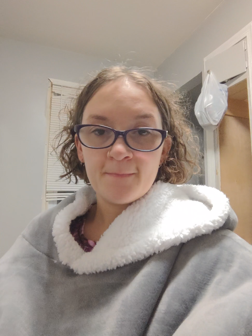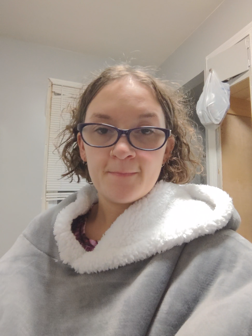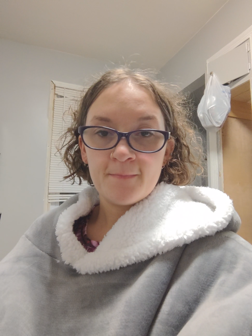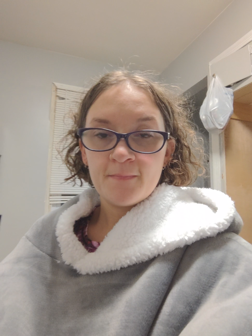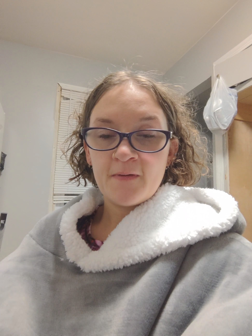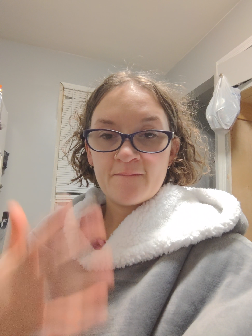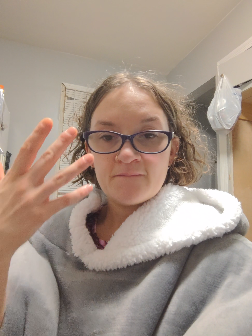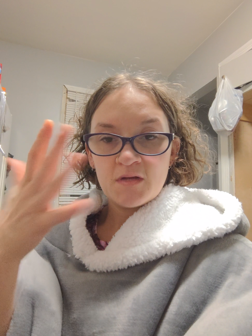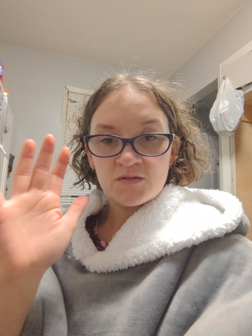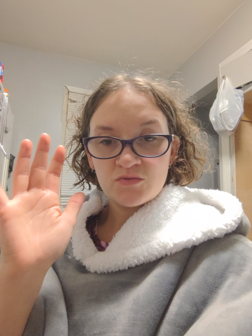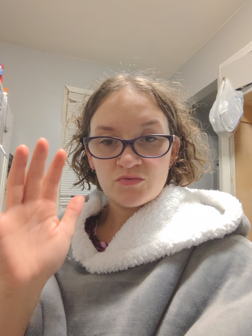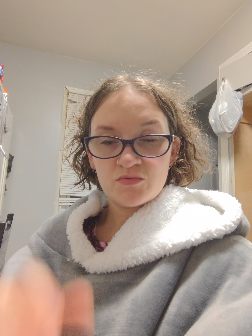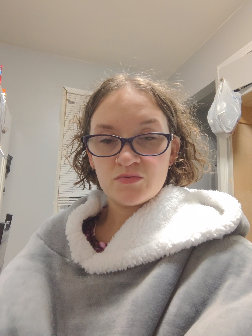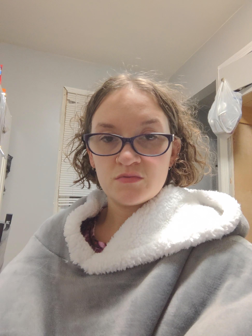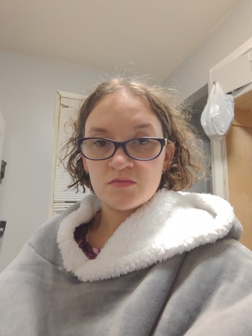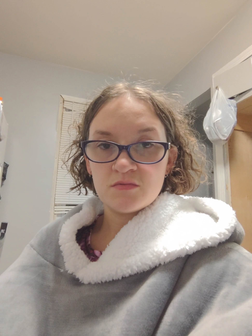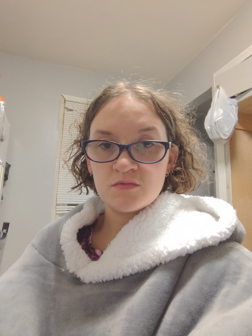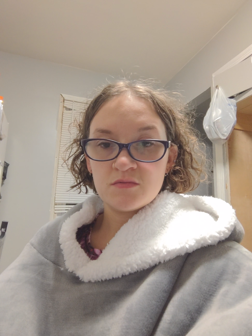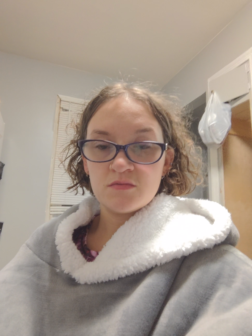finish